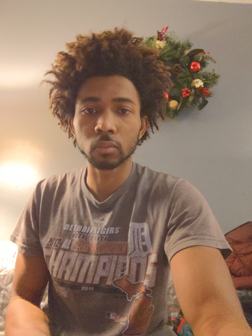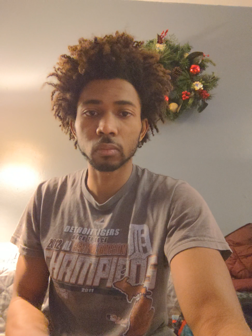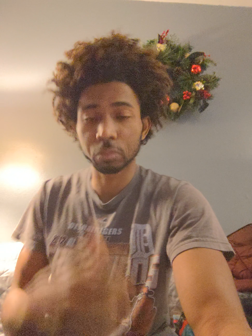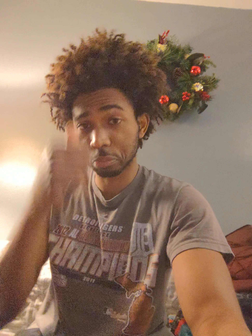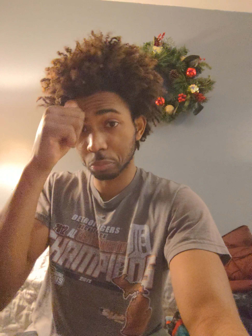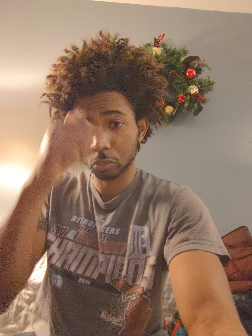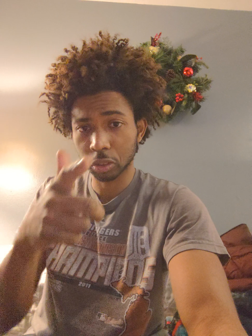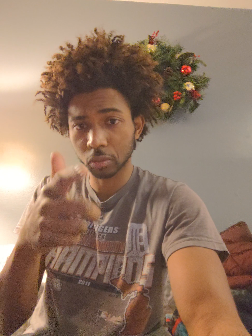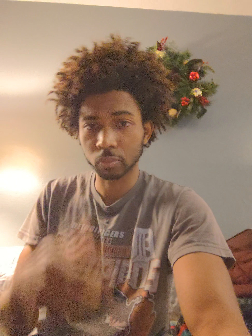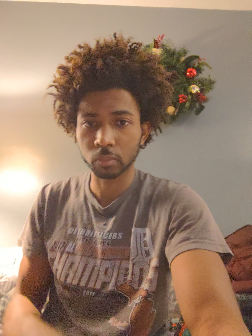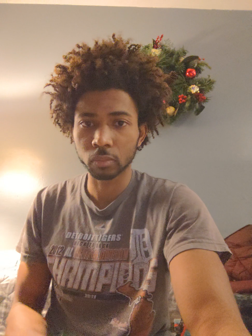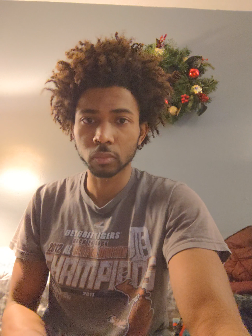brother